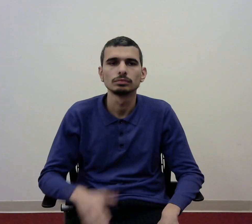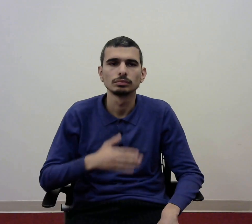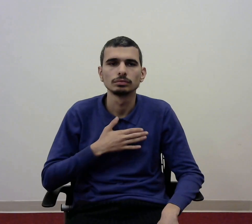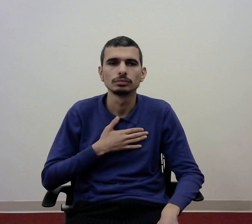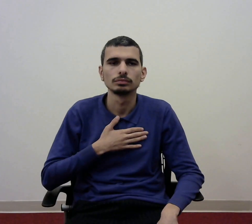mən